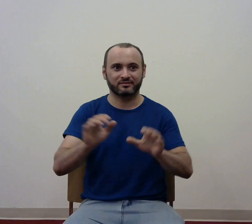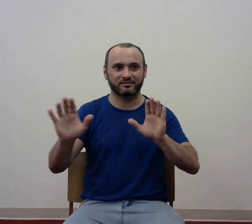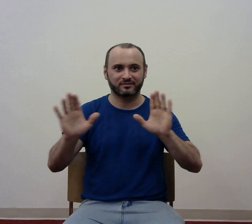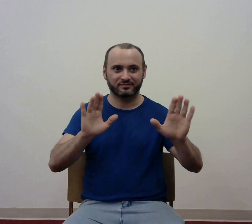sərgi